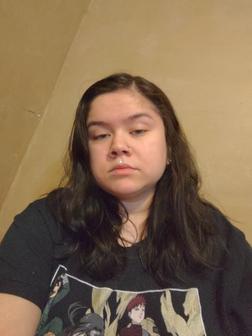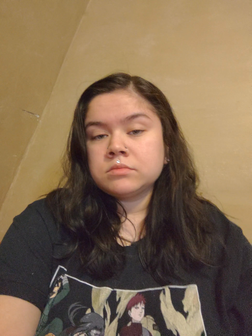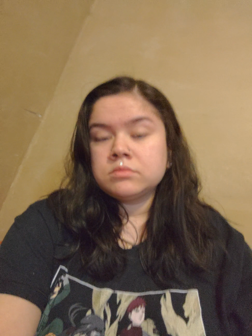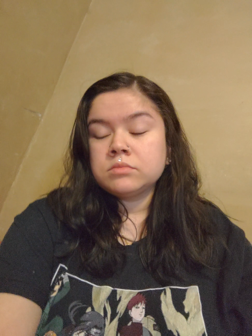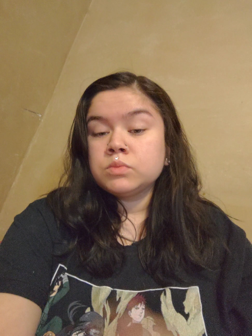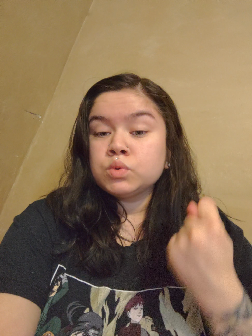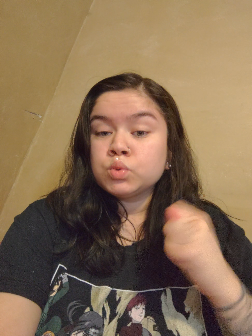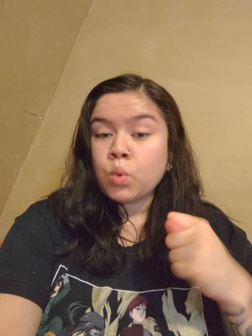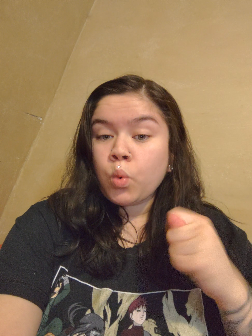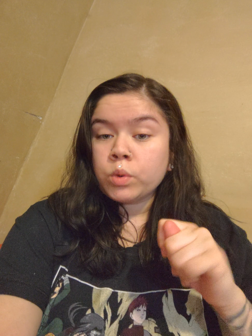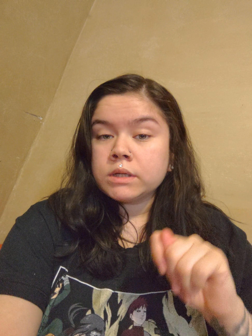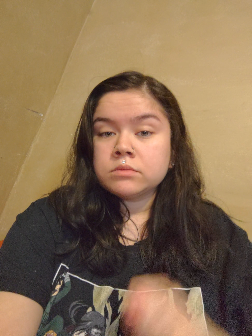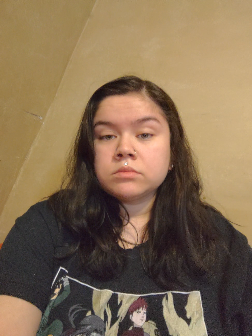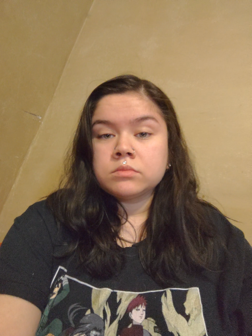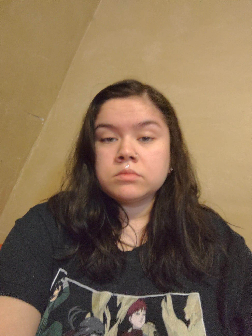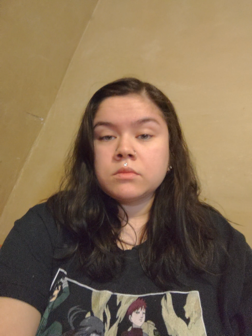toy